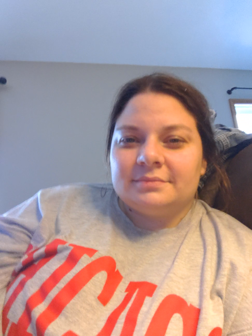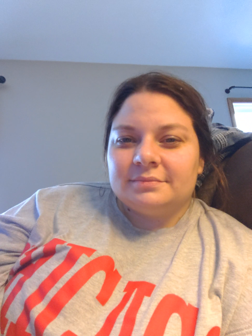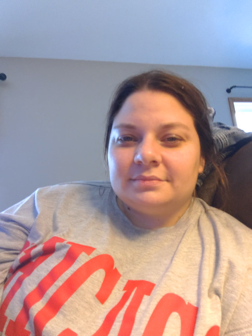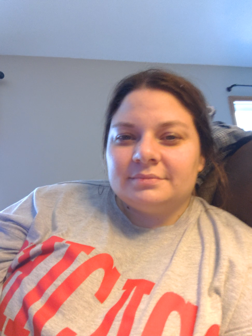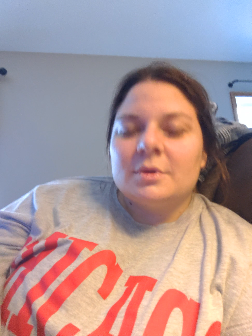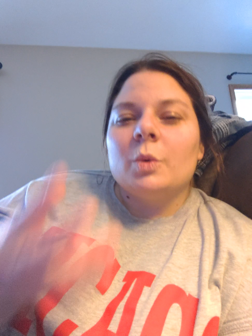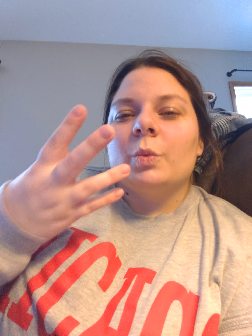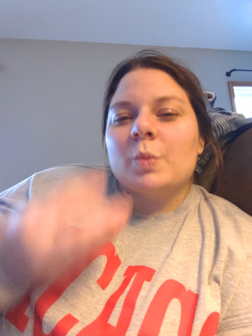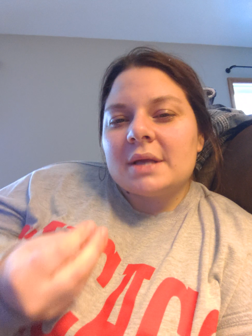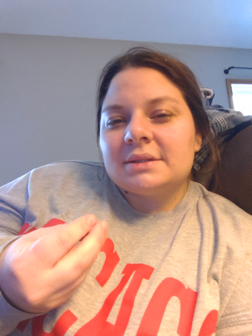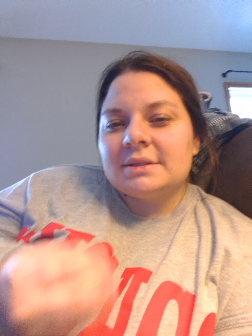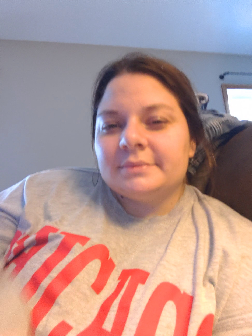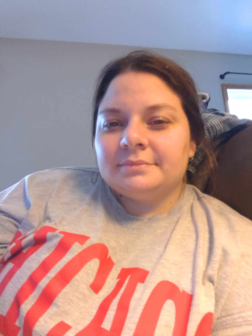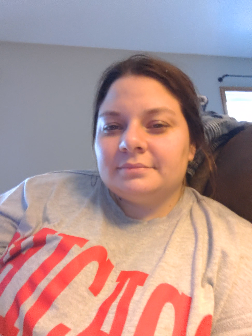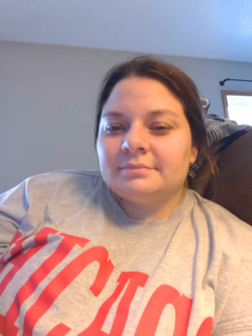wet